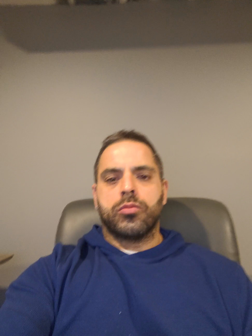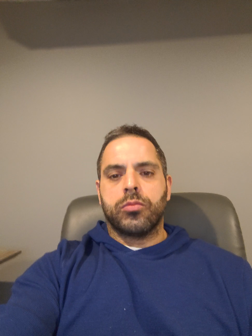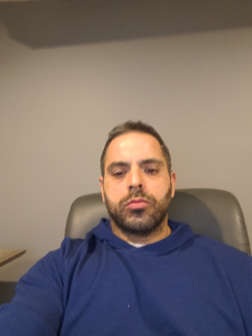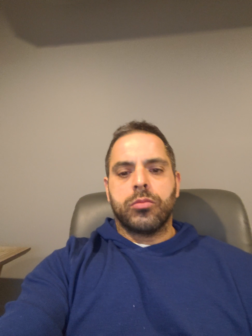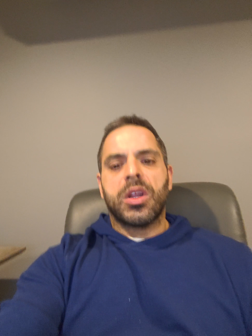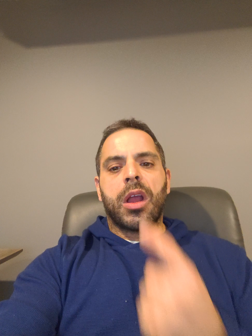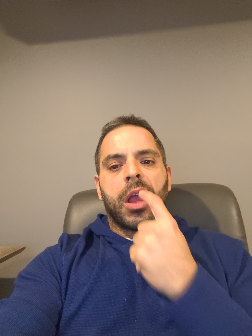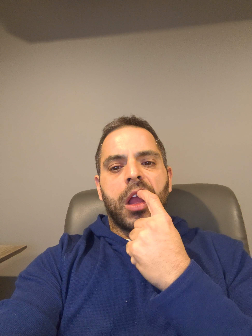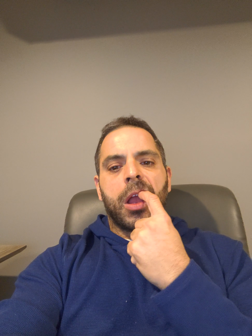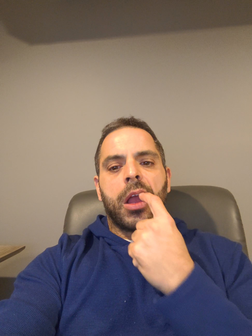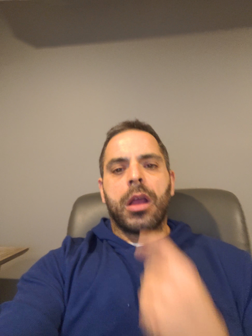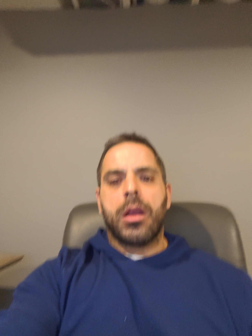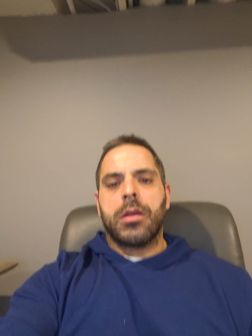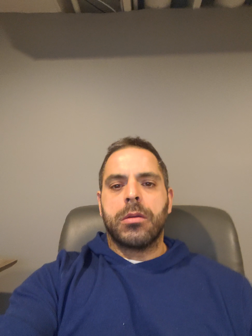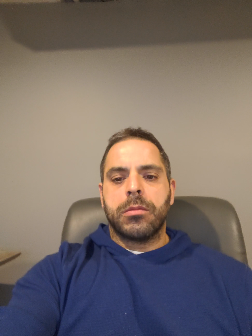tooth